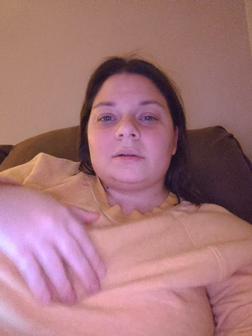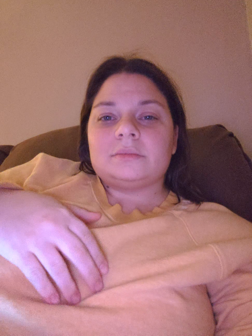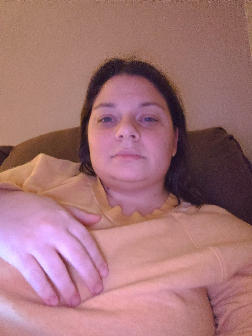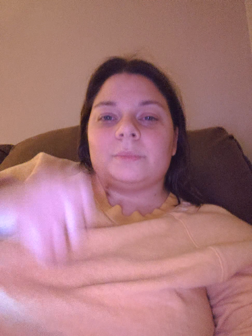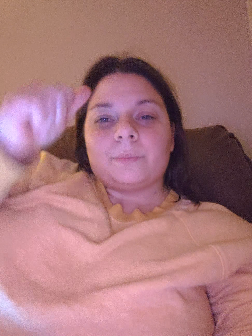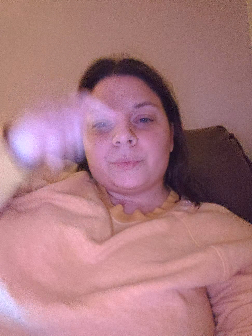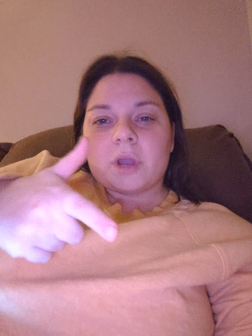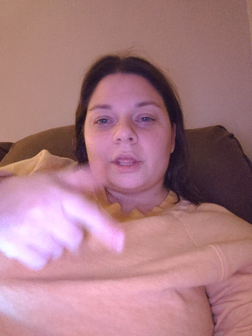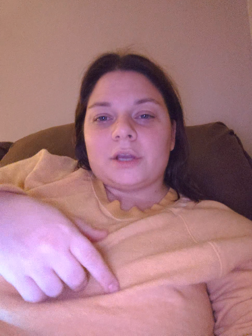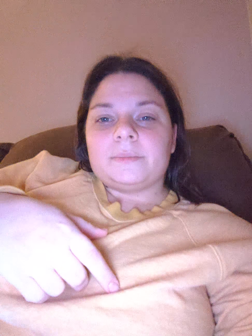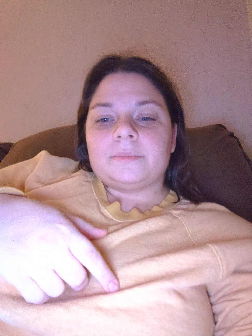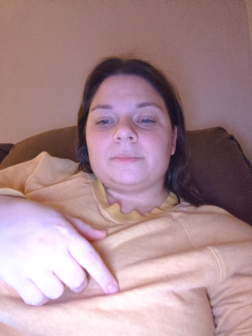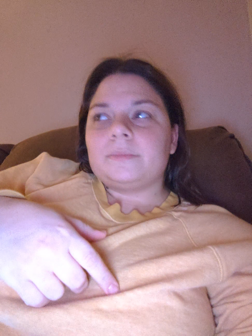brother